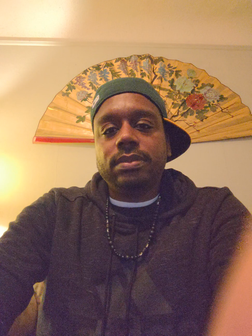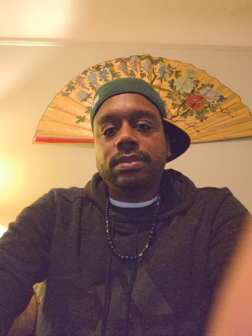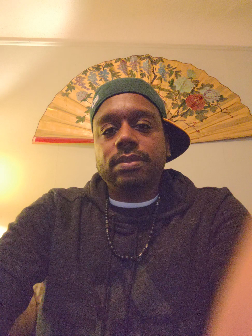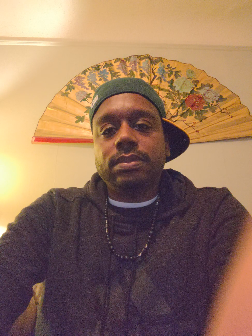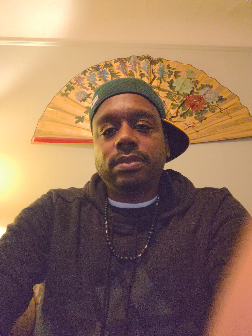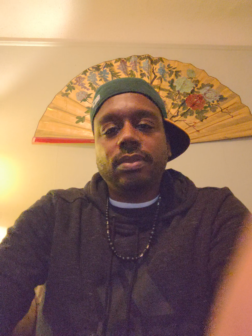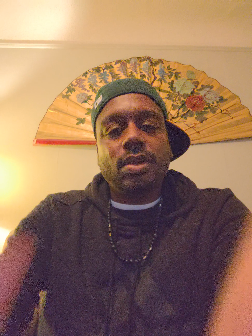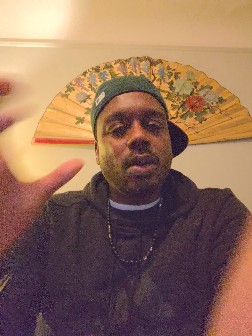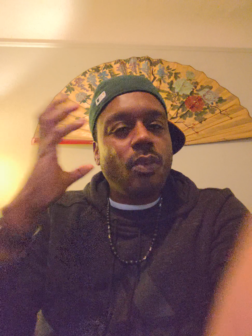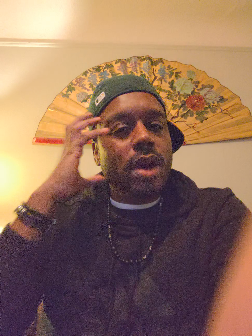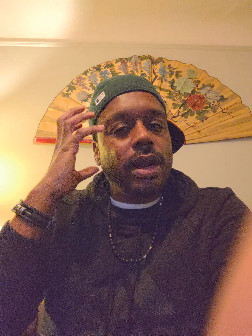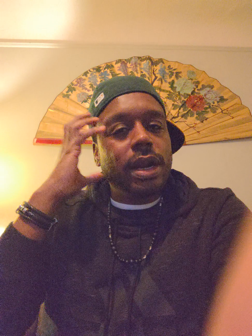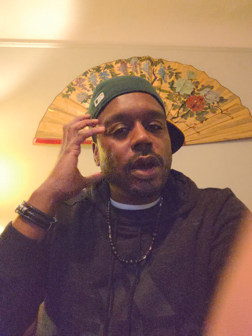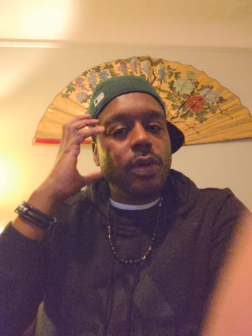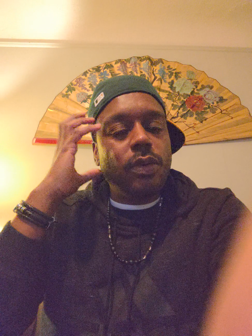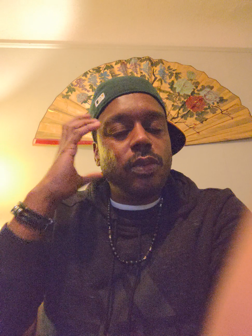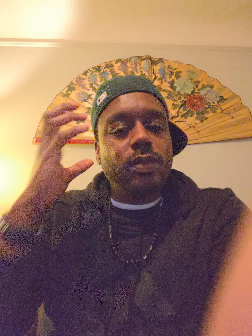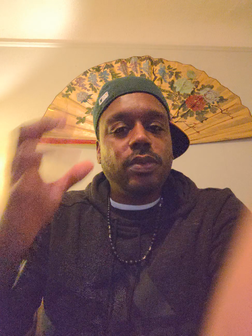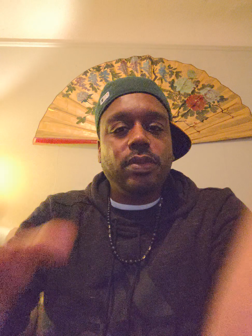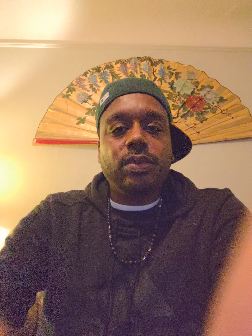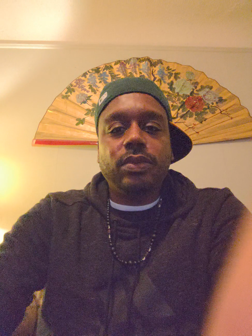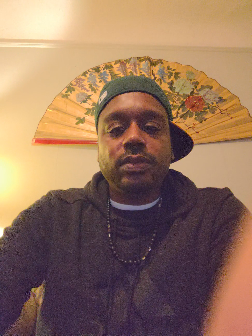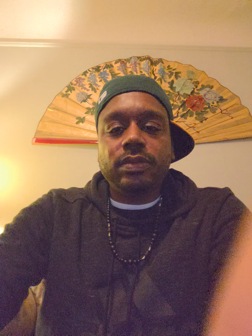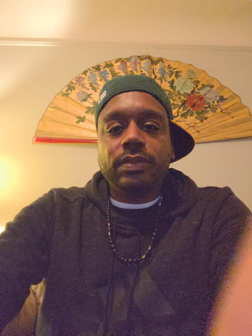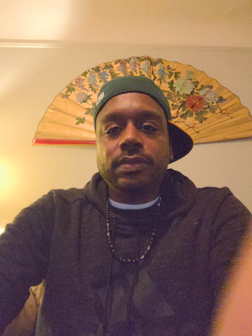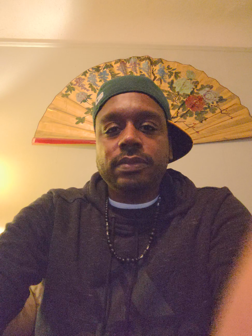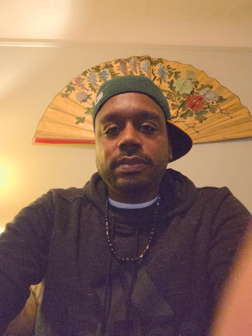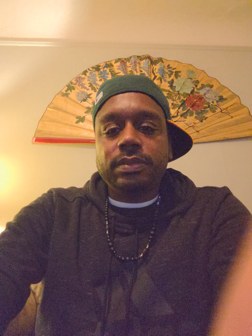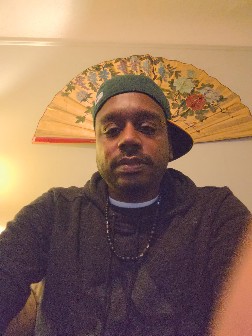radio